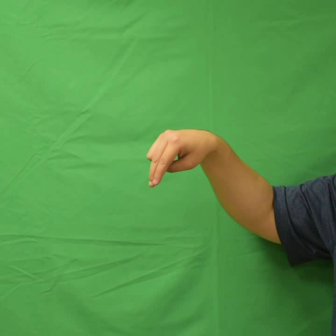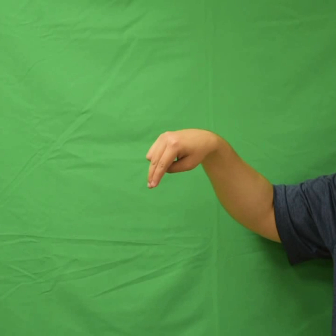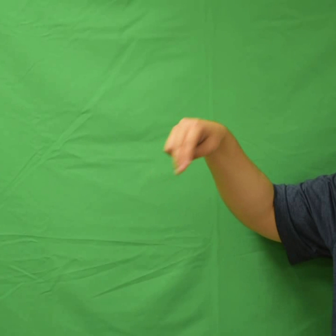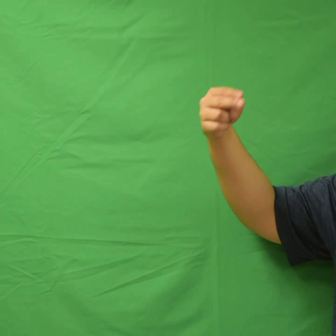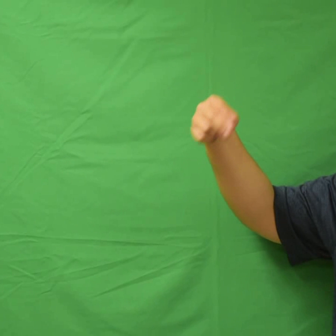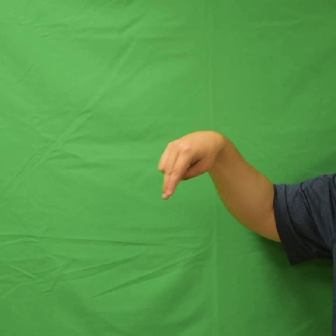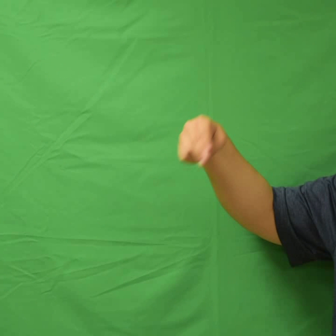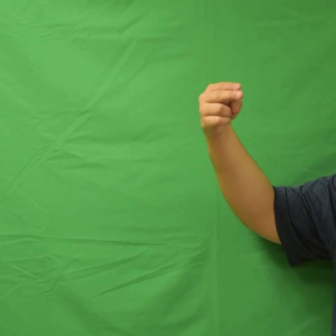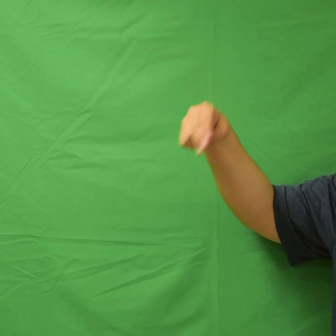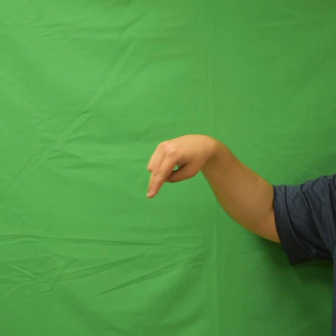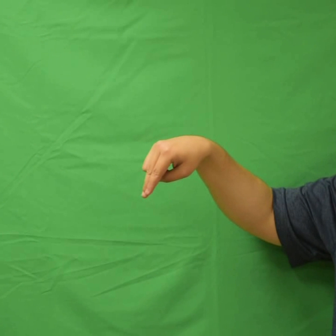Ñ